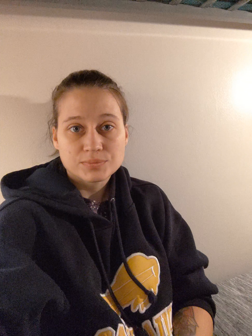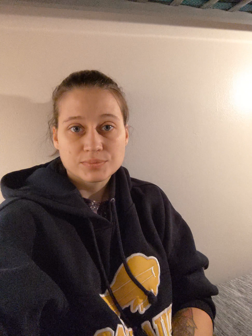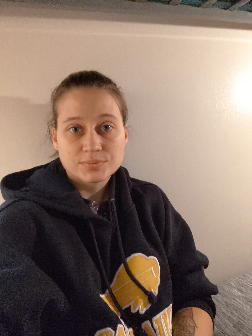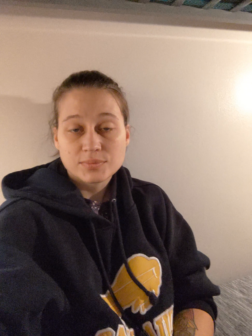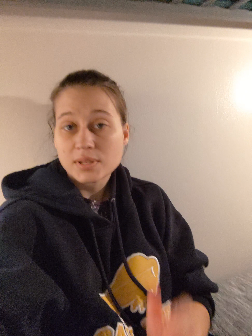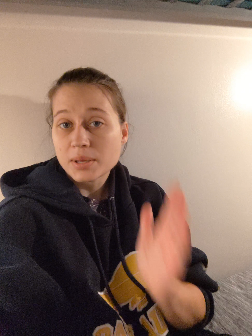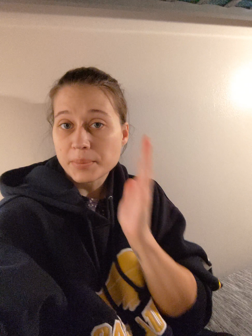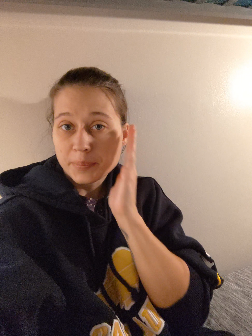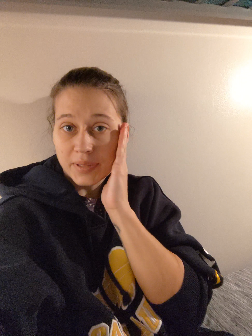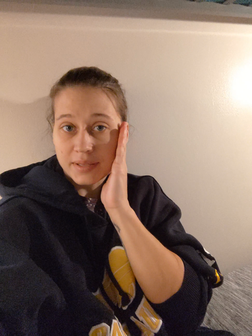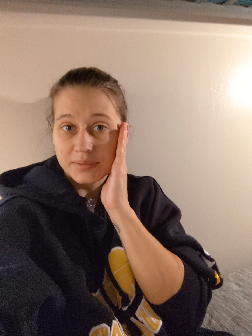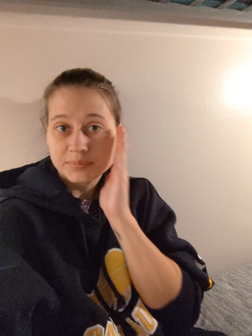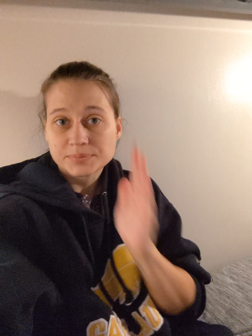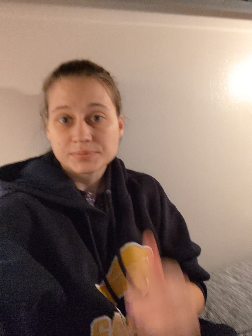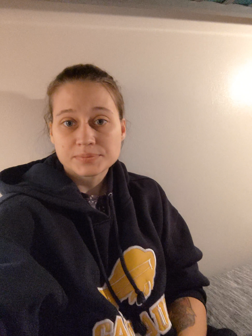bed